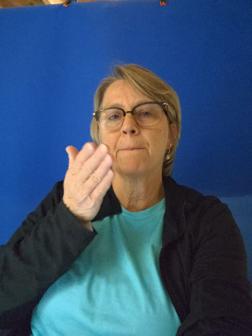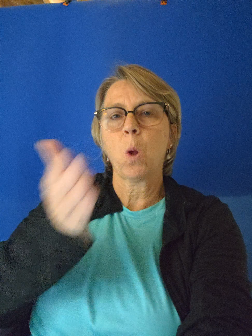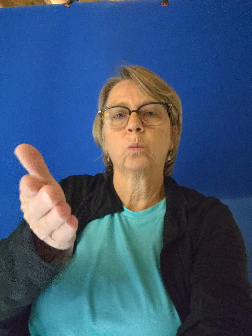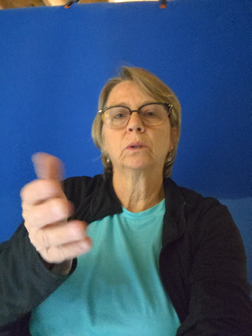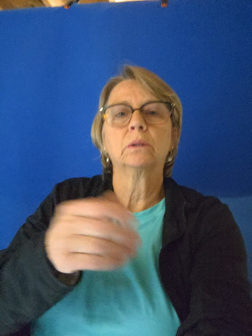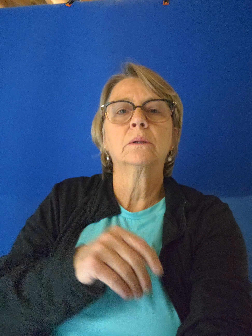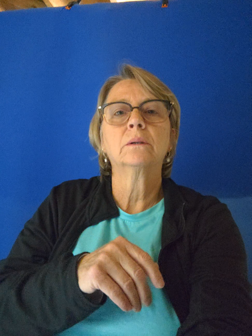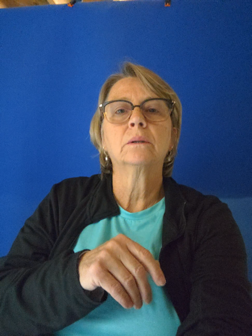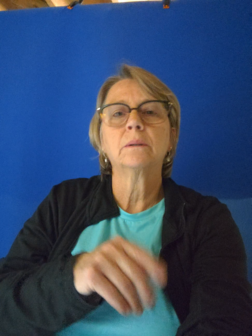boat